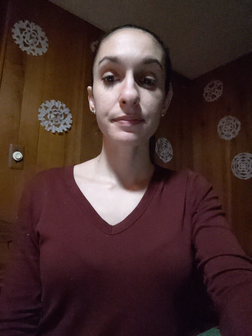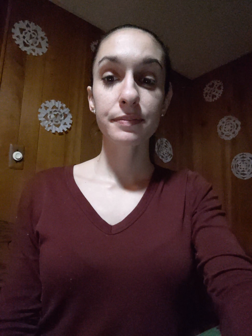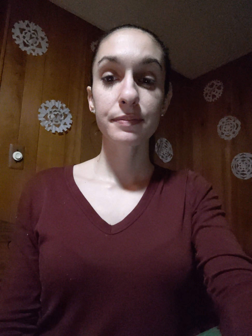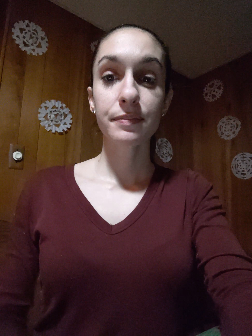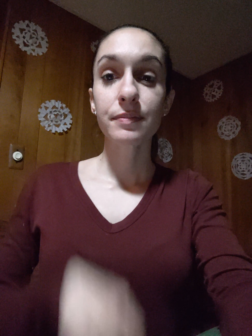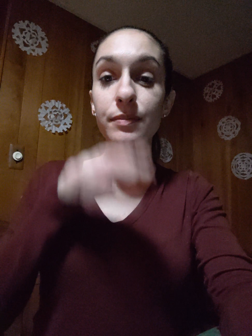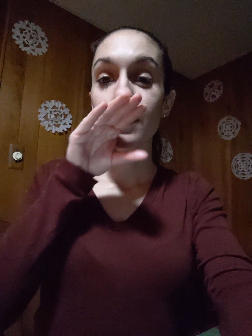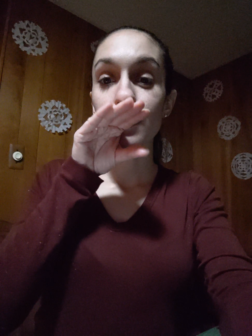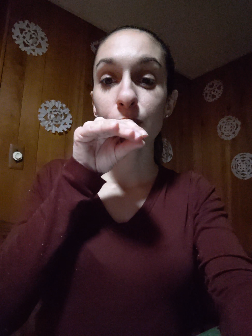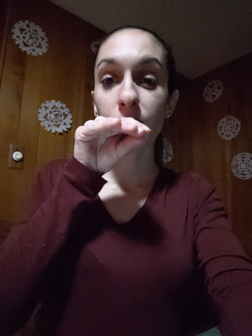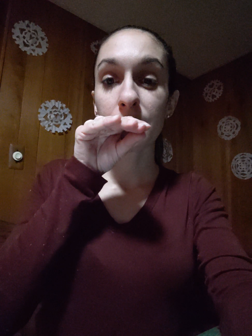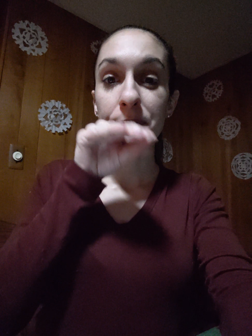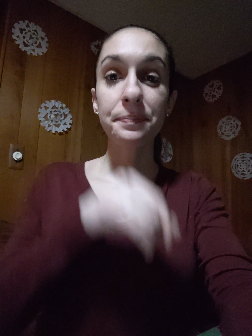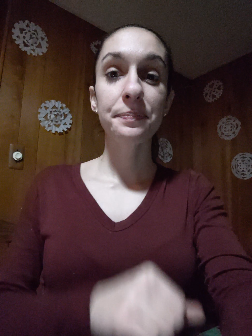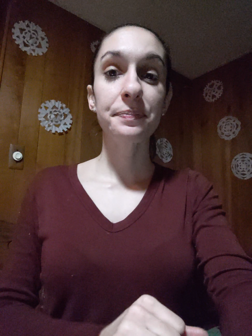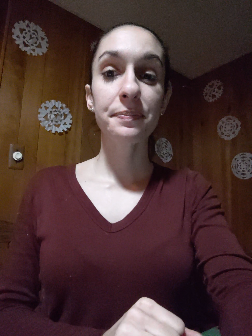goose